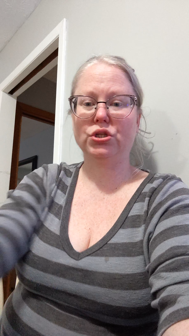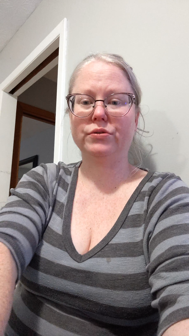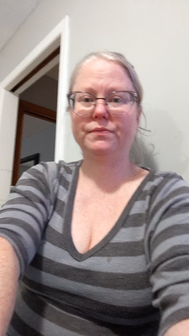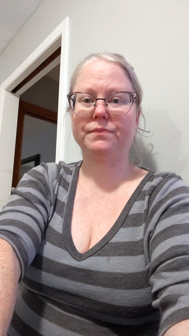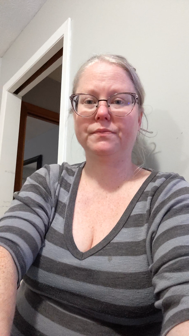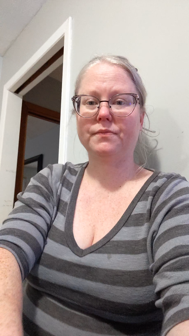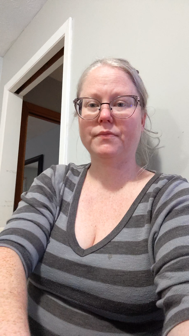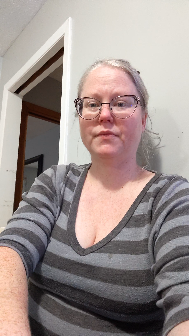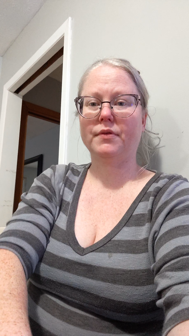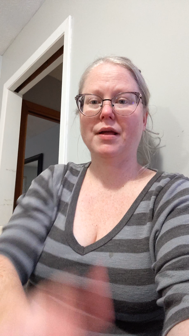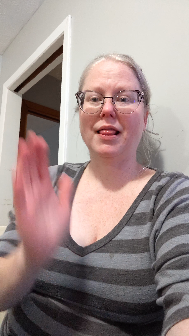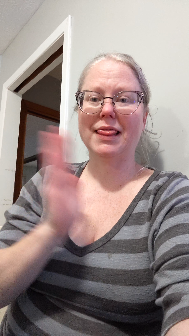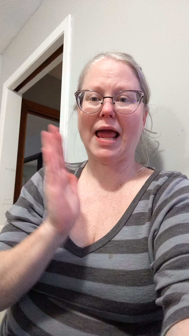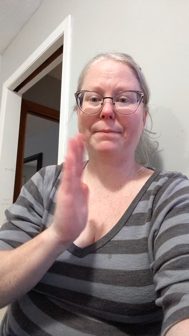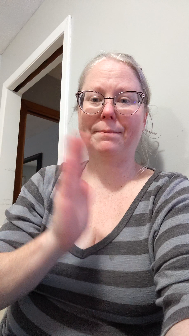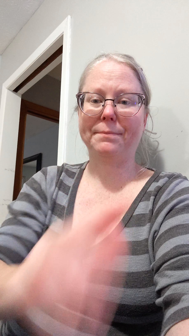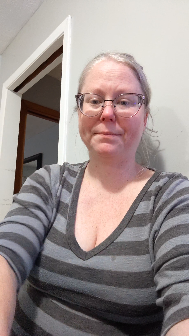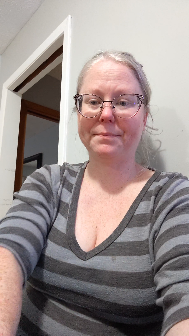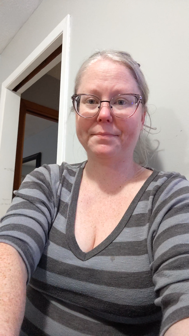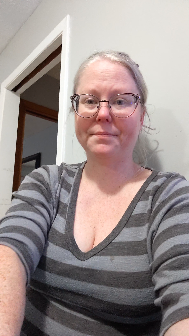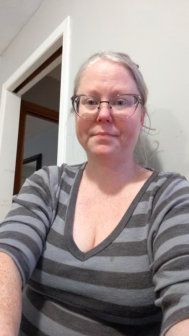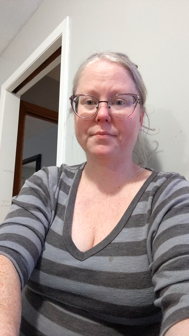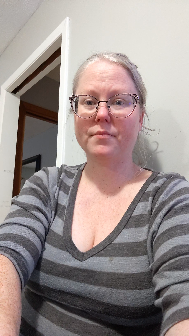clap